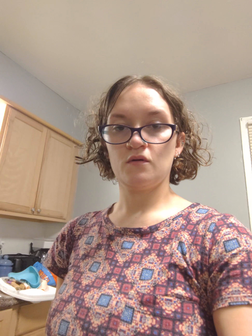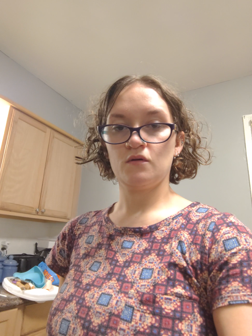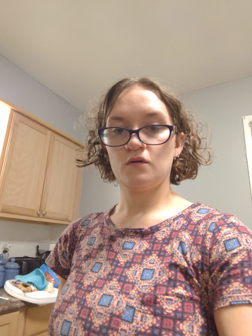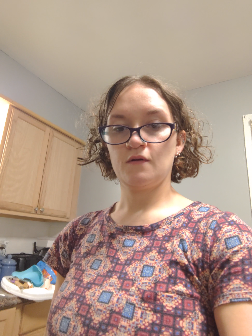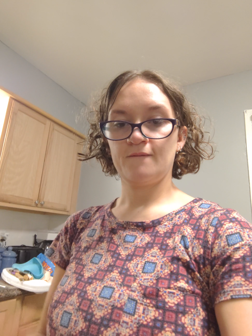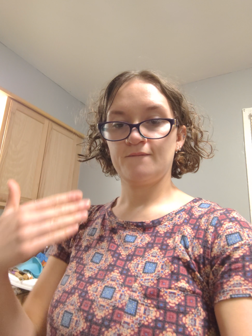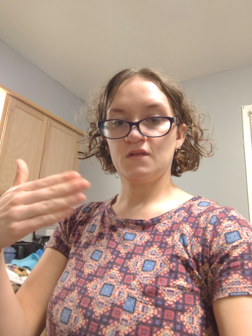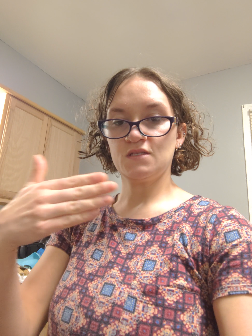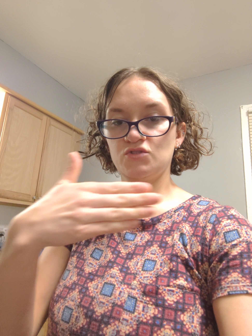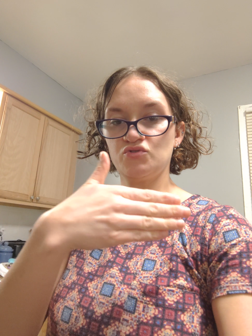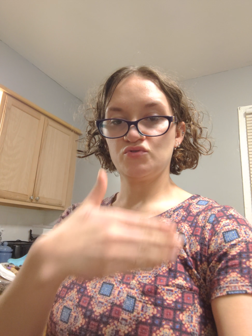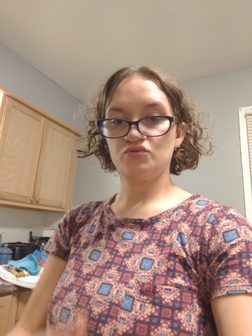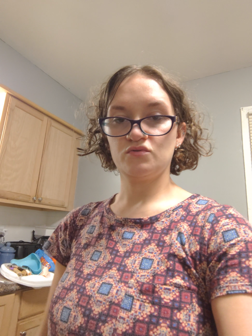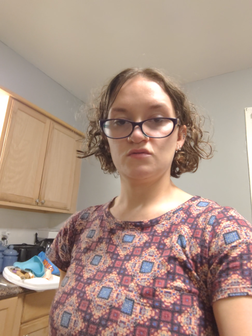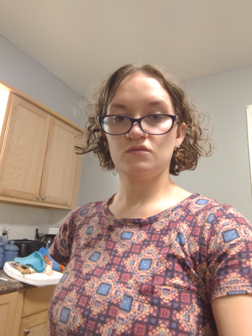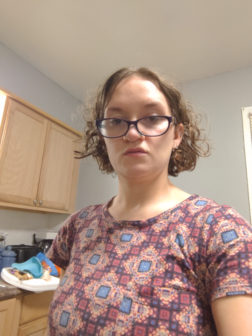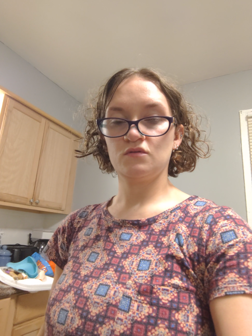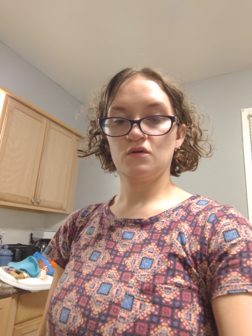fish